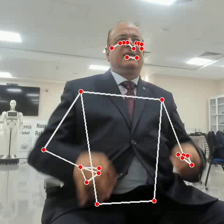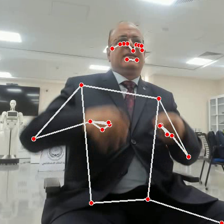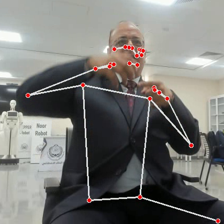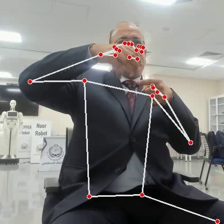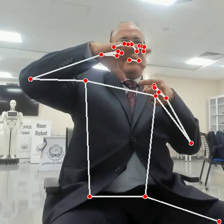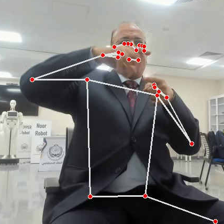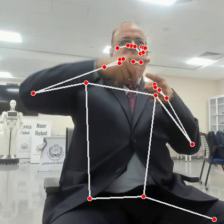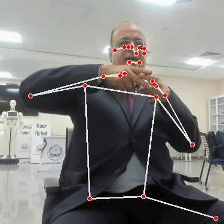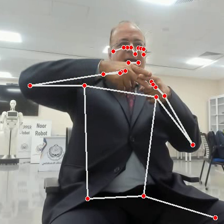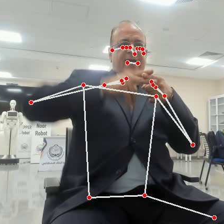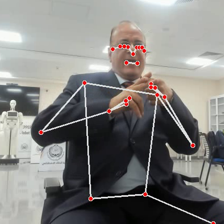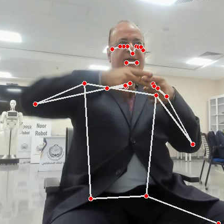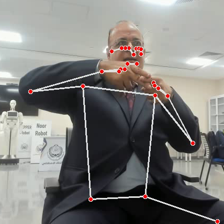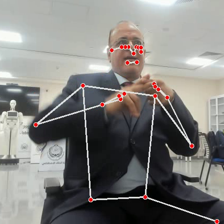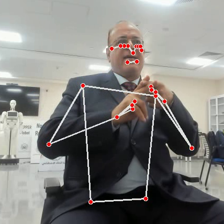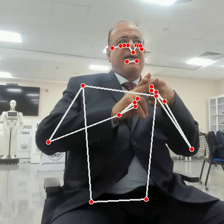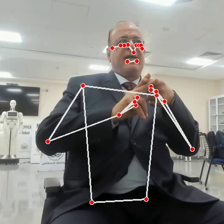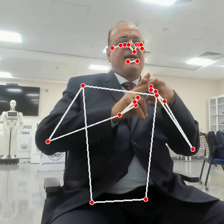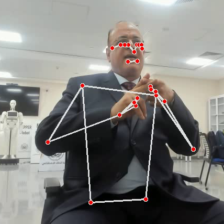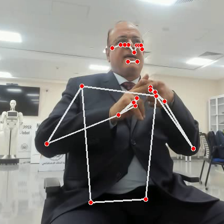sbak